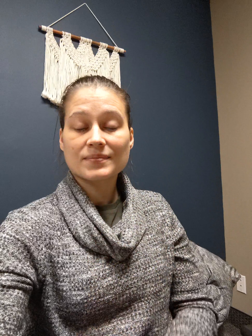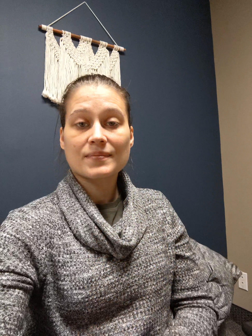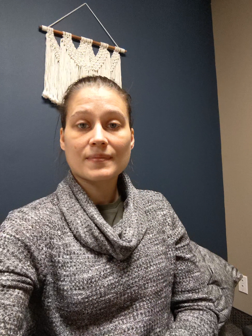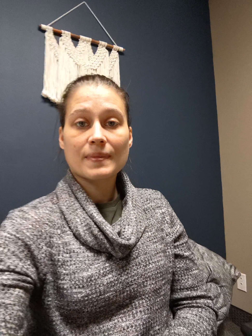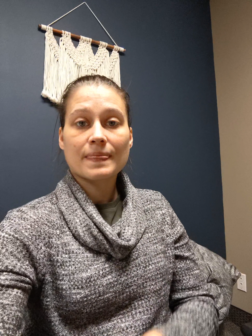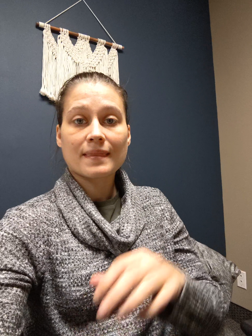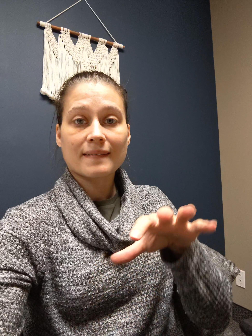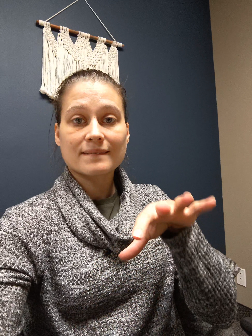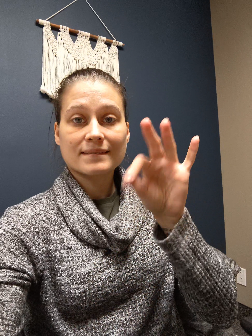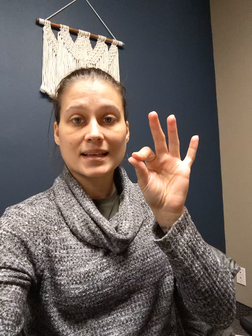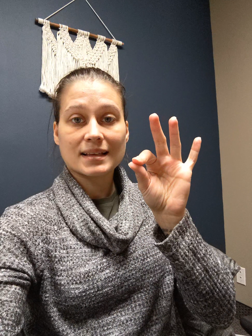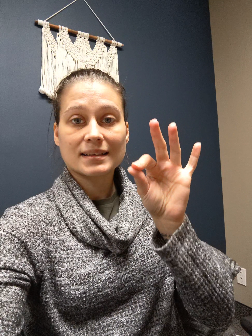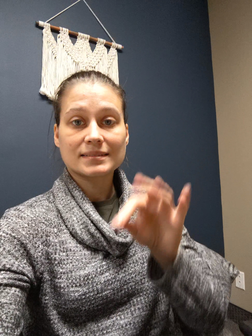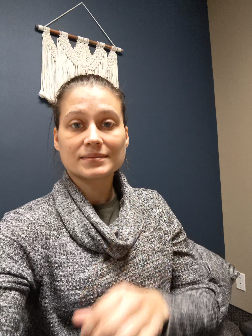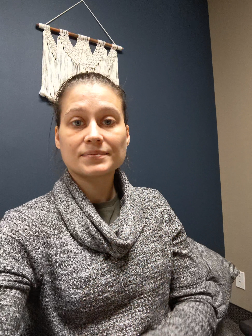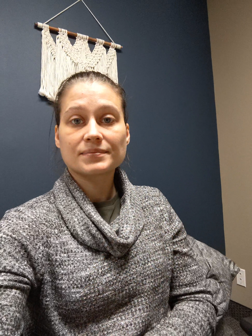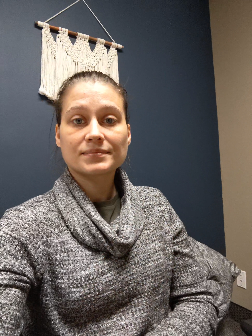find